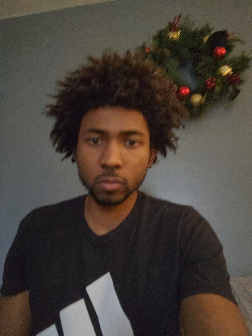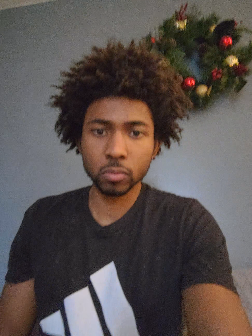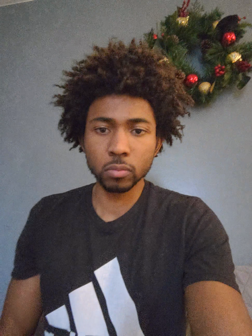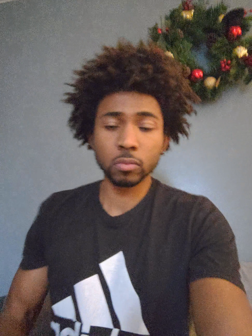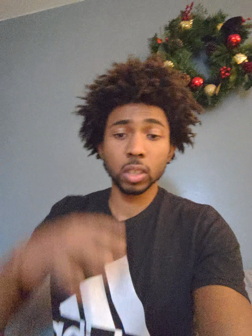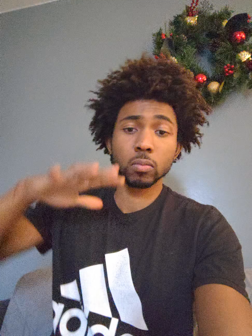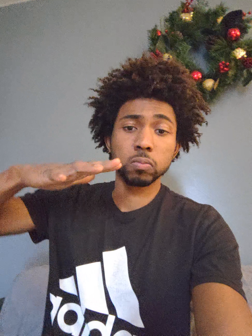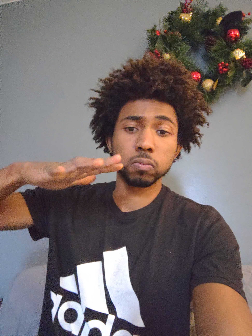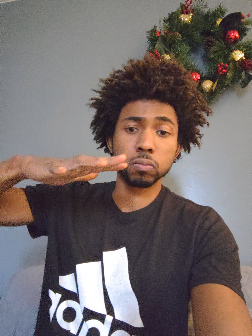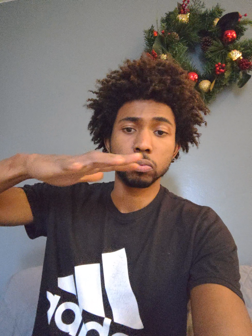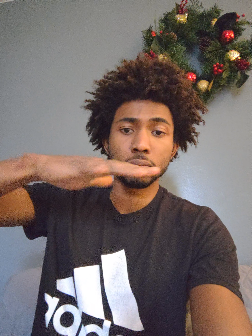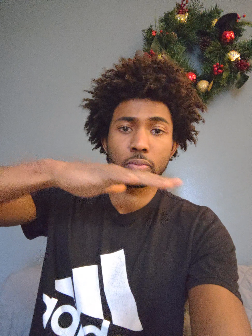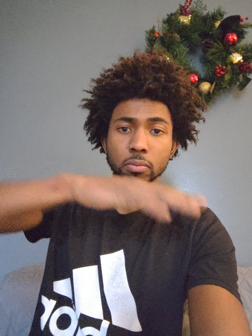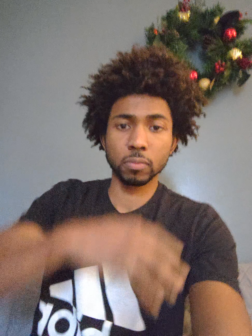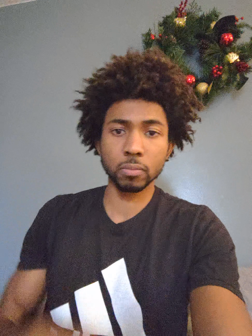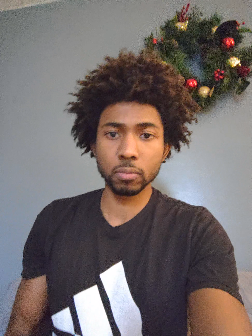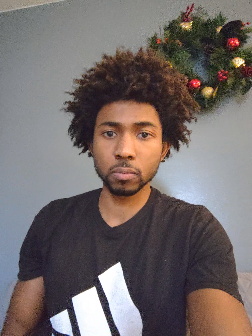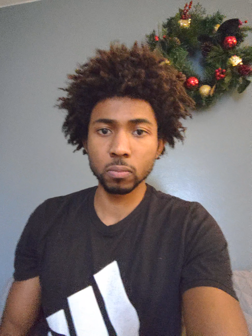helicopter